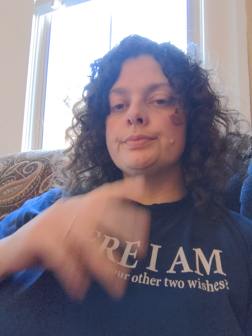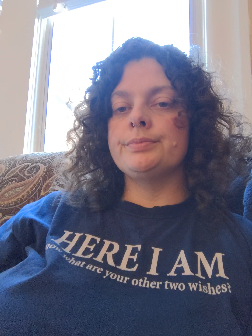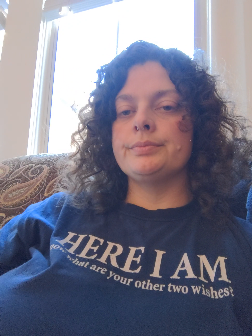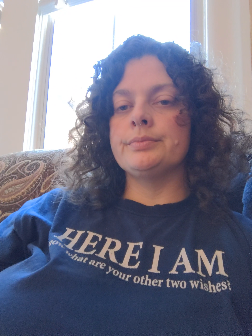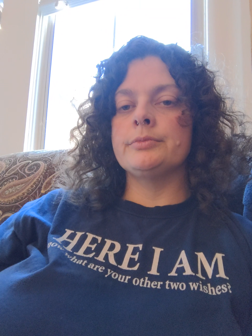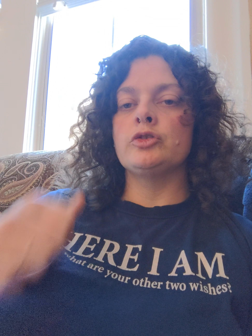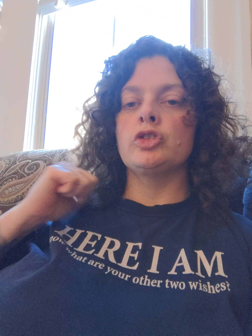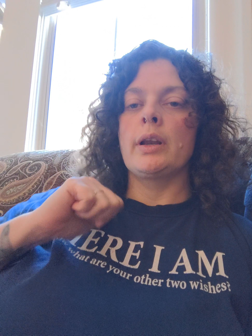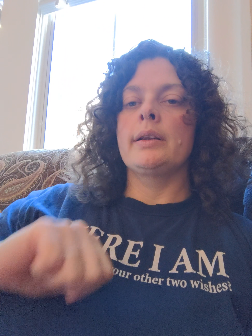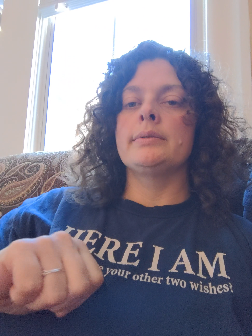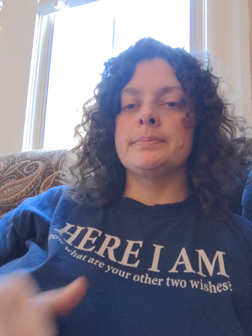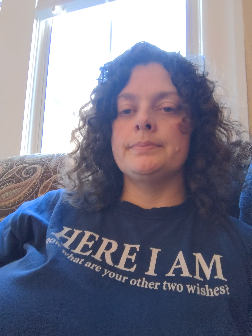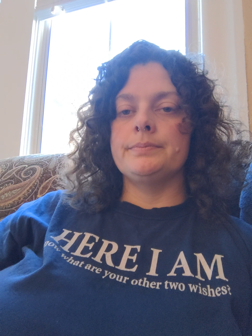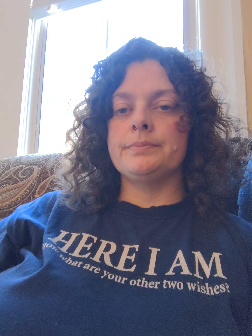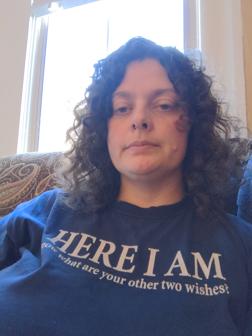jacket